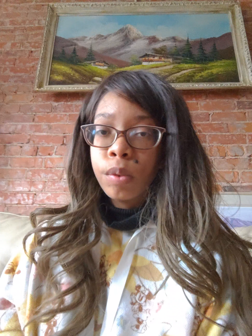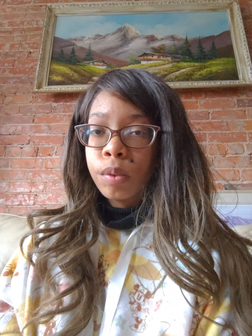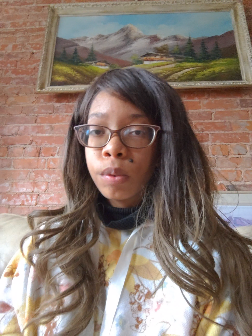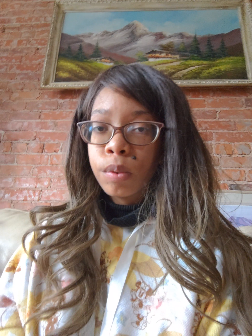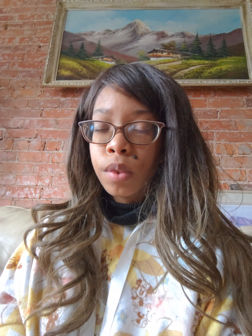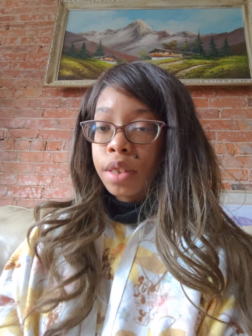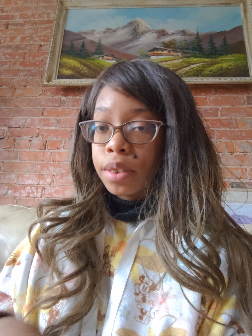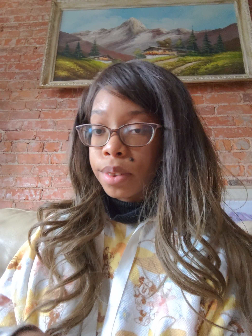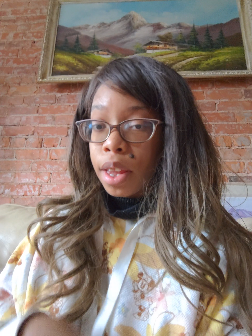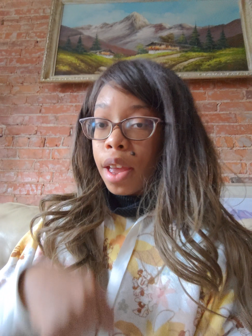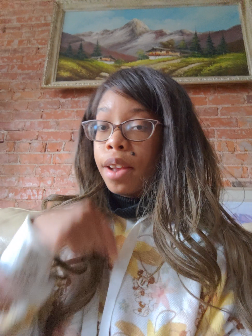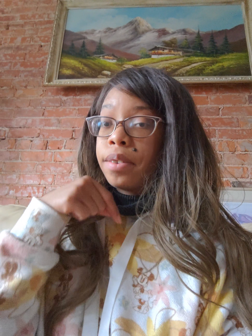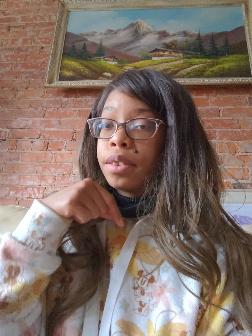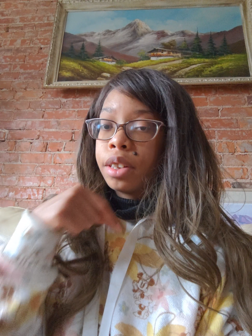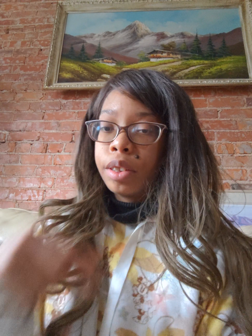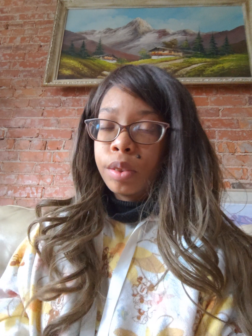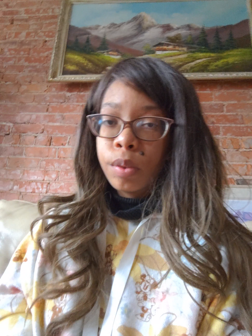zipper